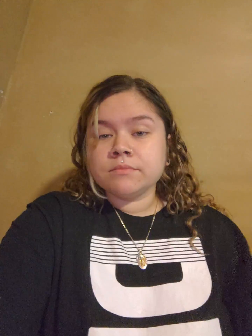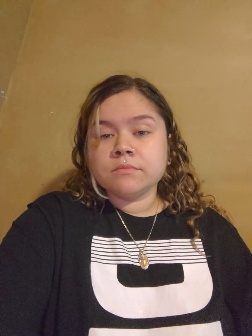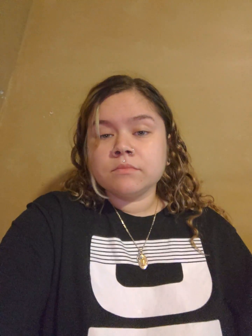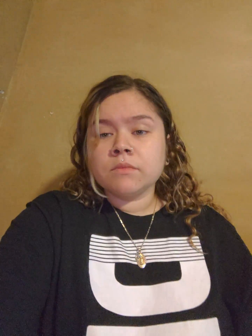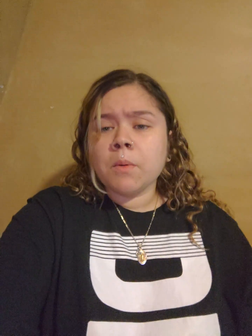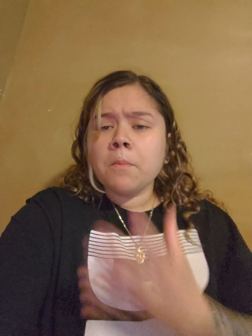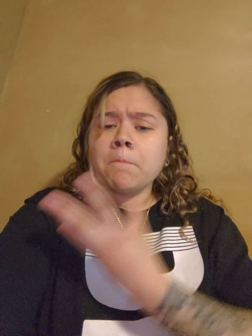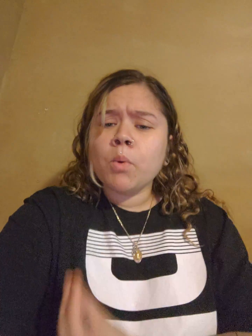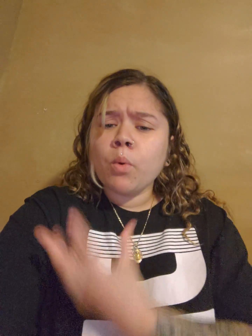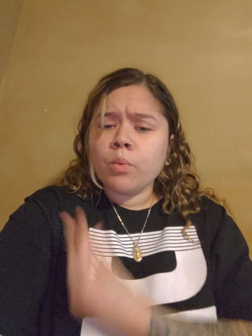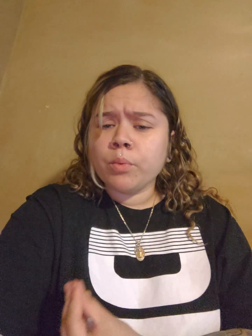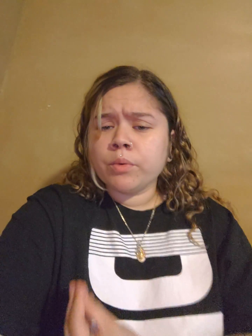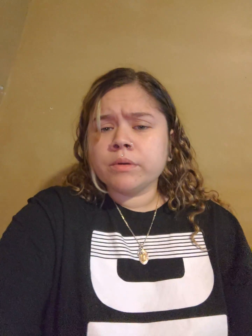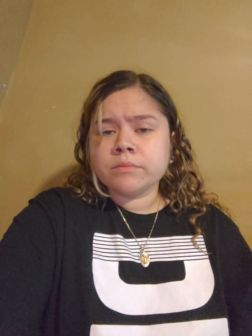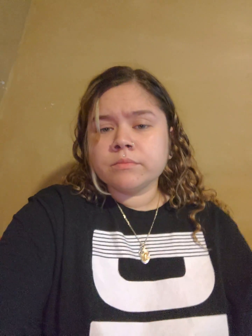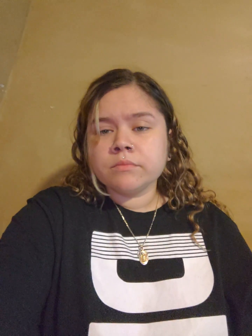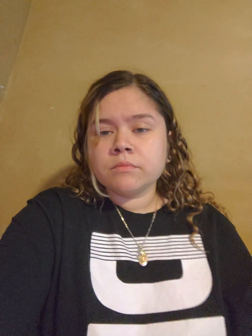poor